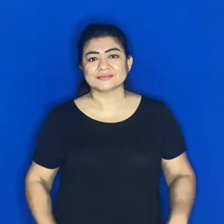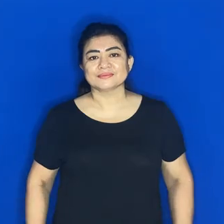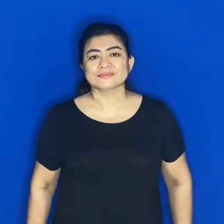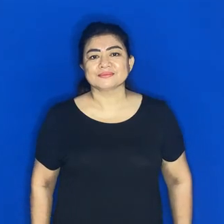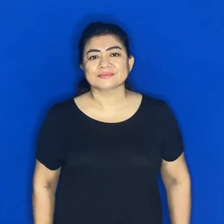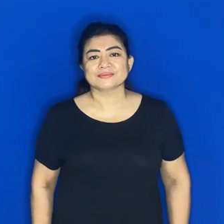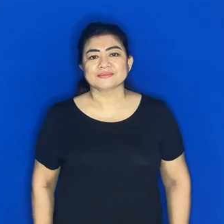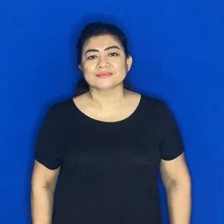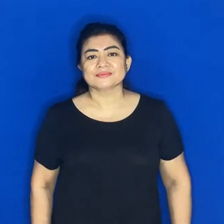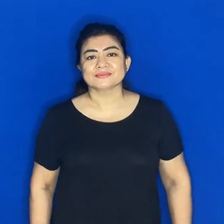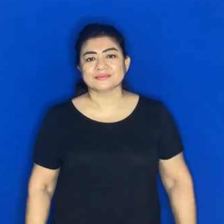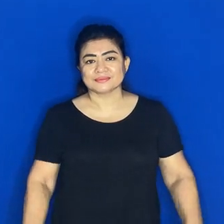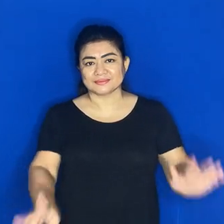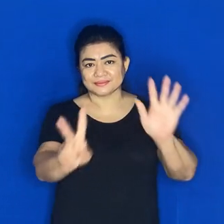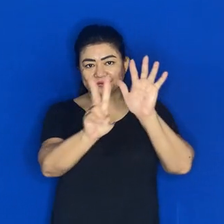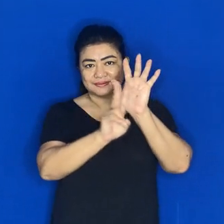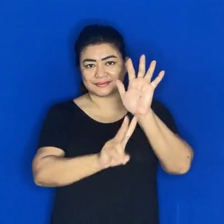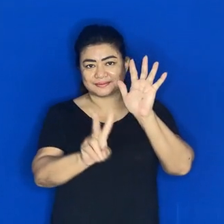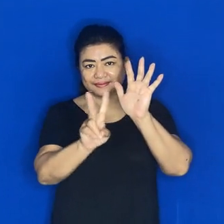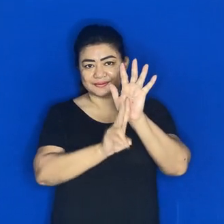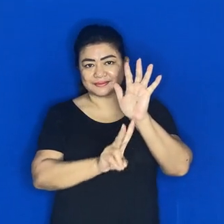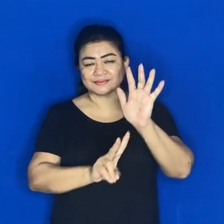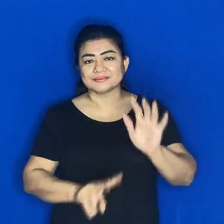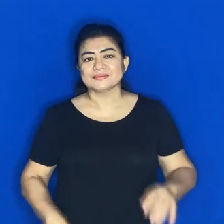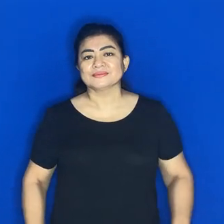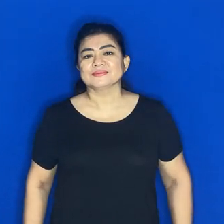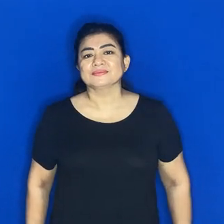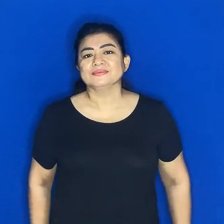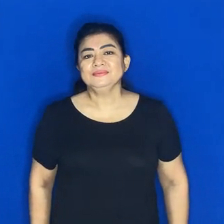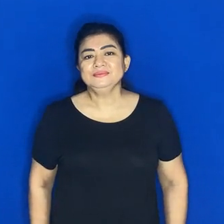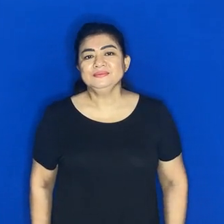violet